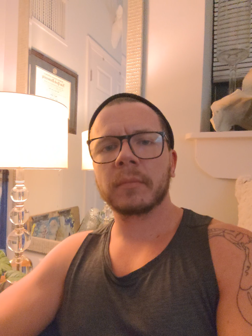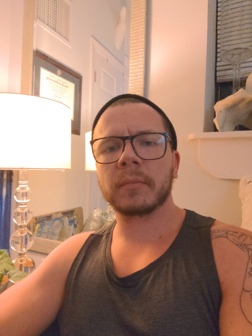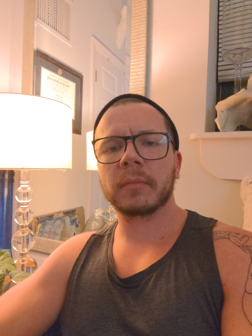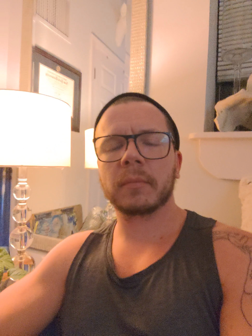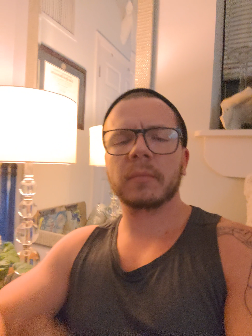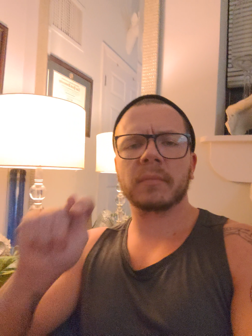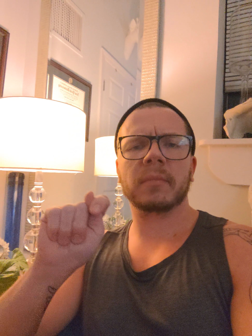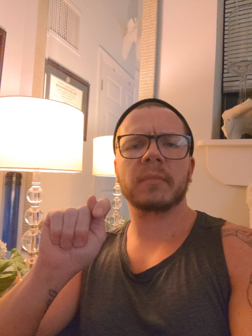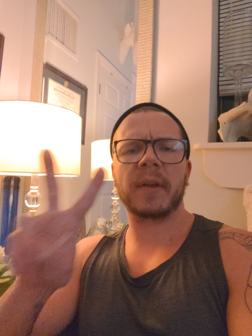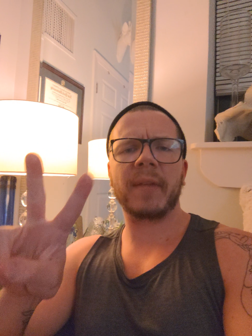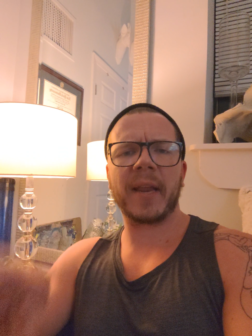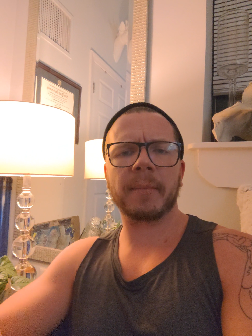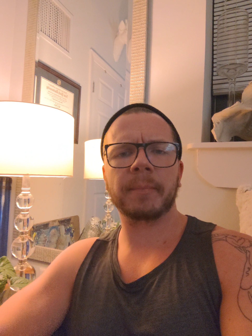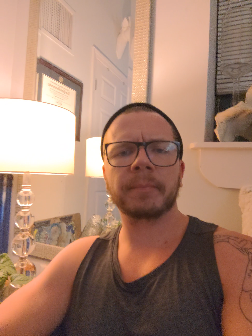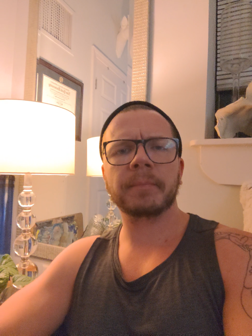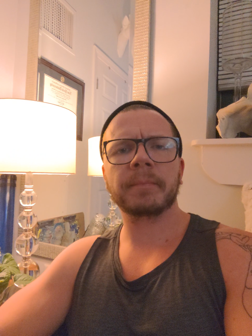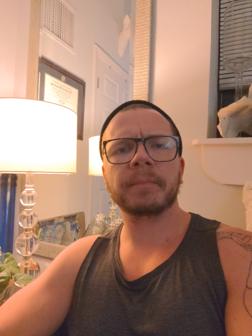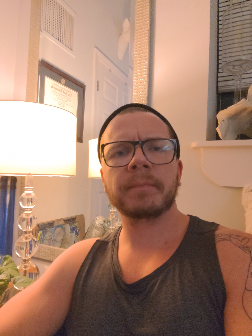TV